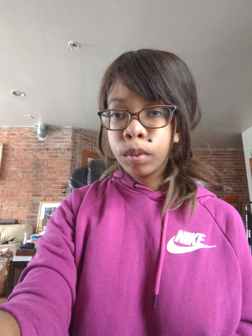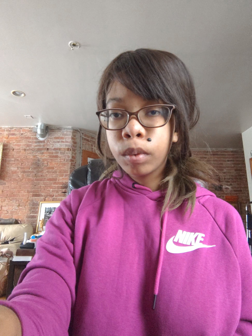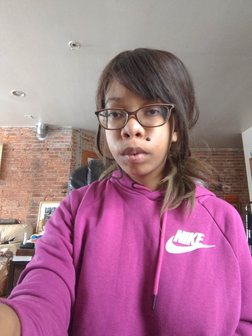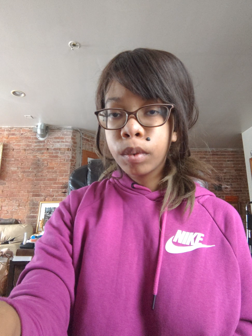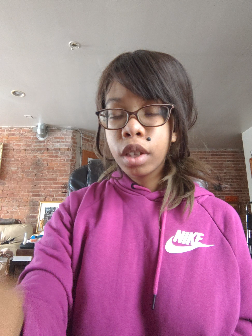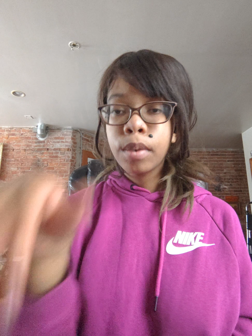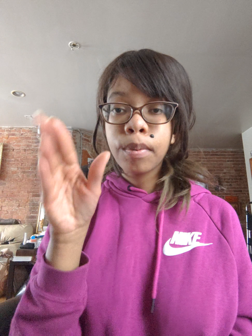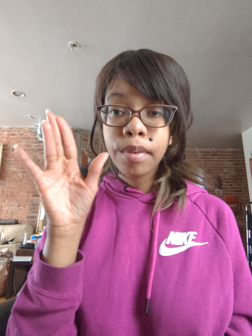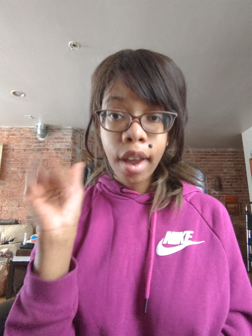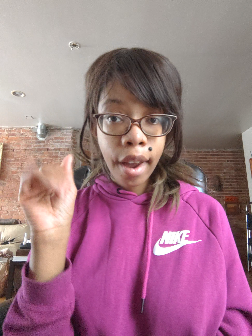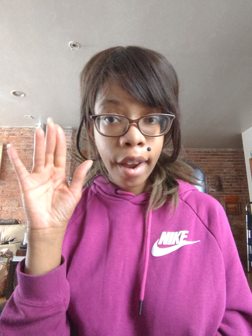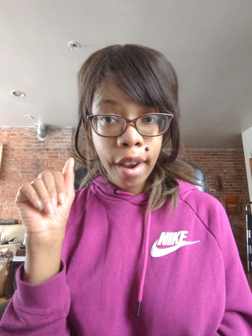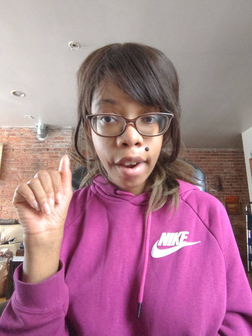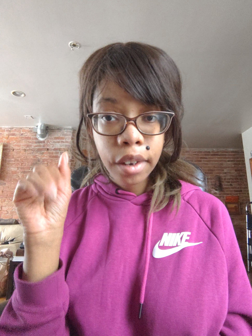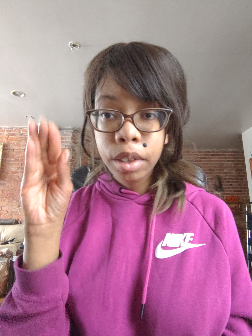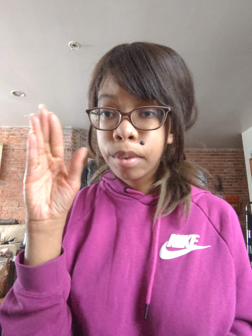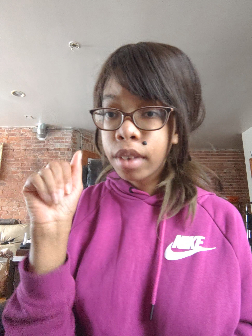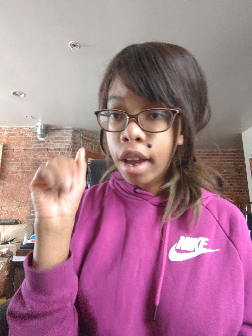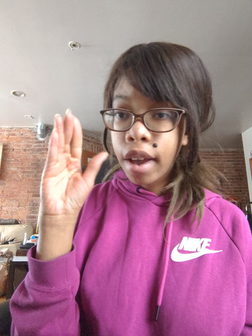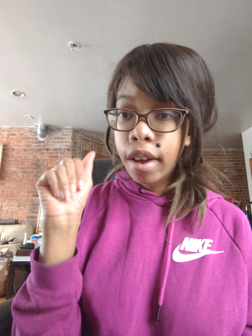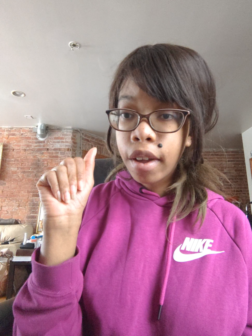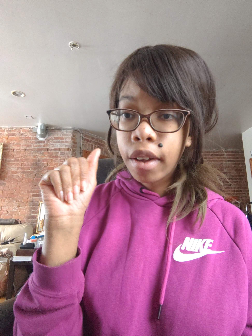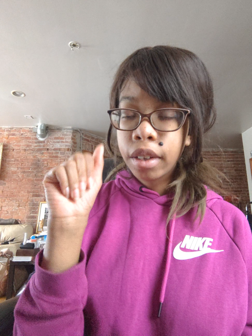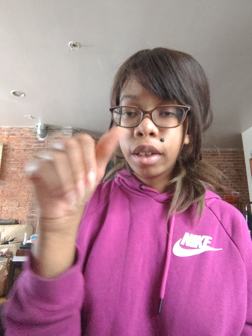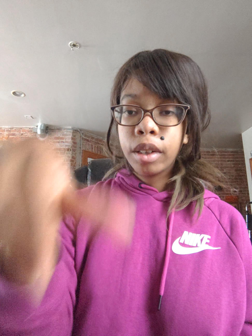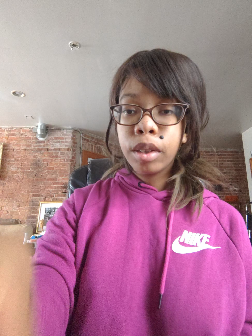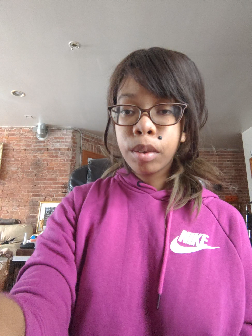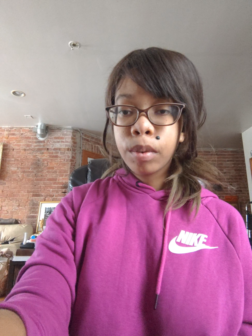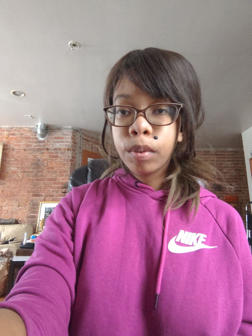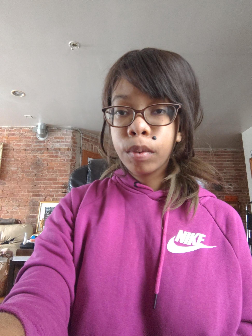bye